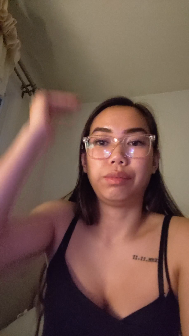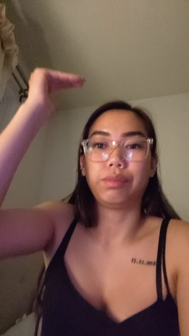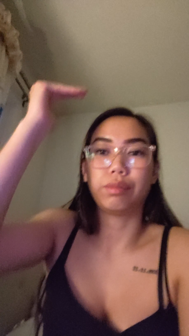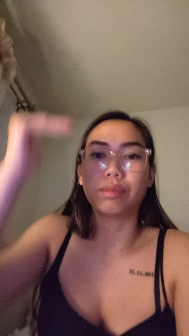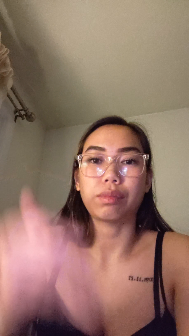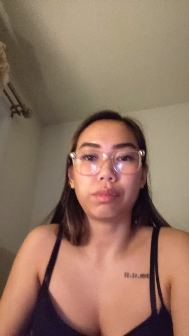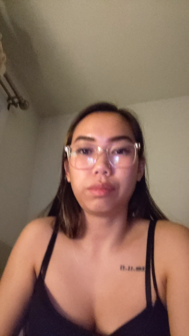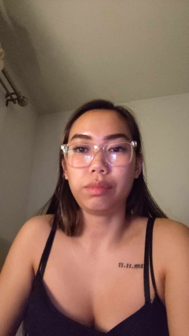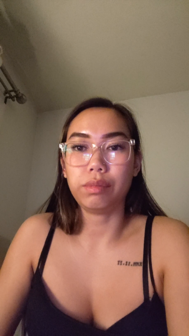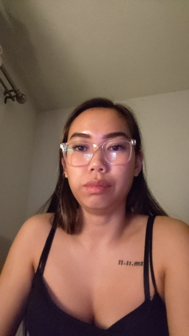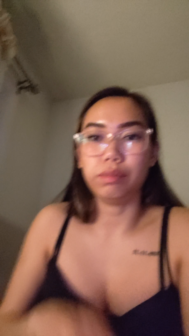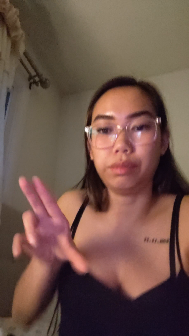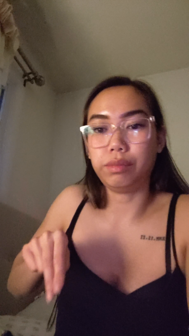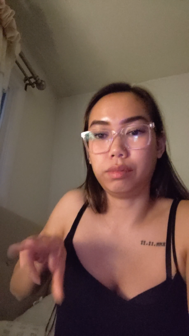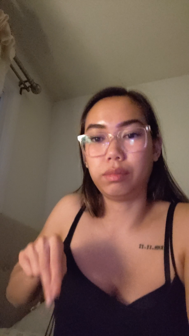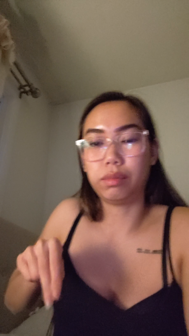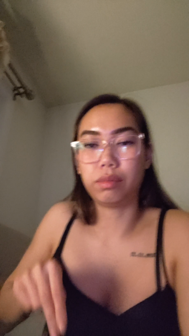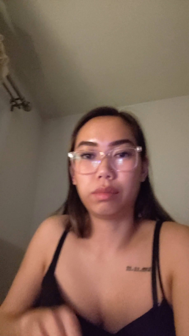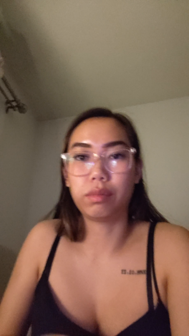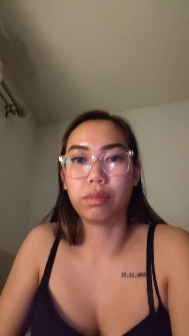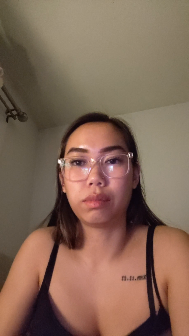diaper